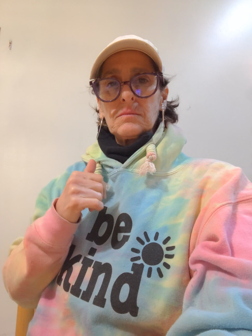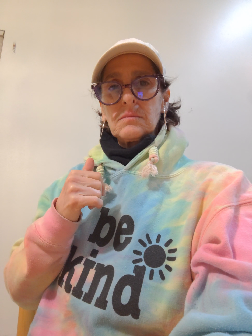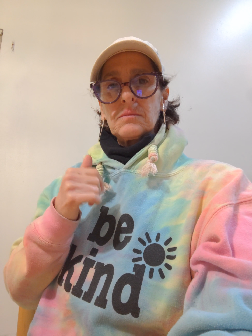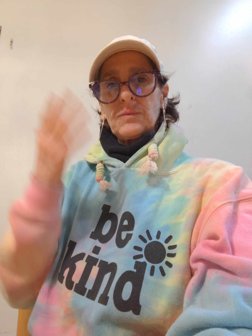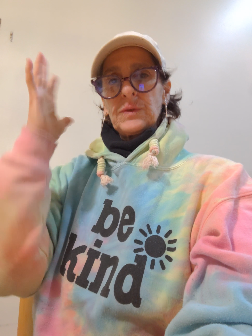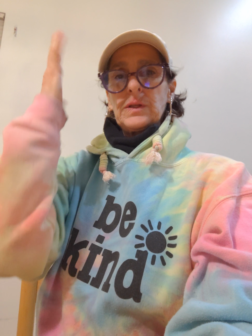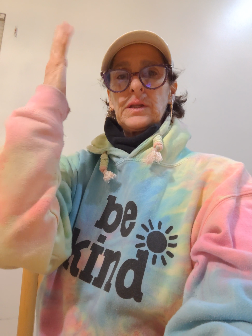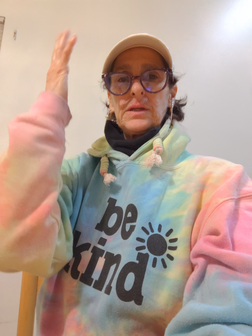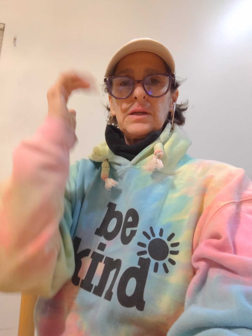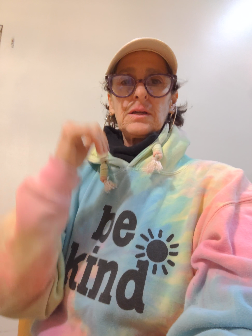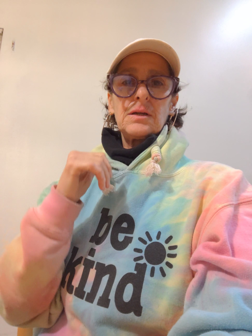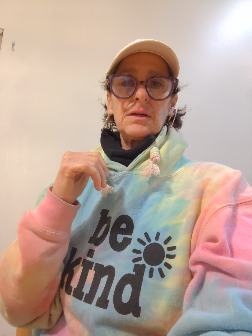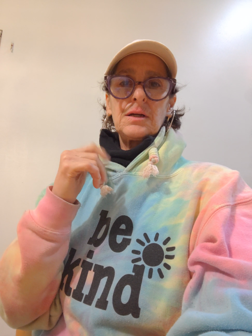tree